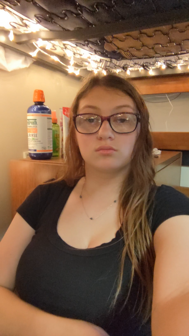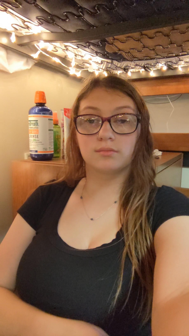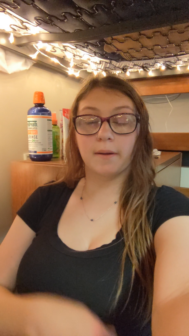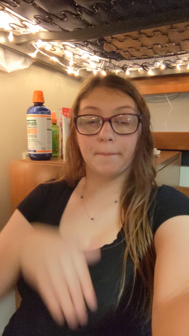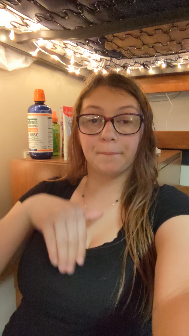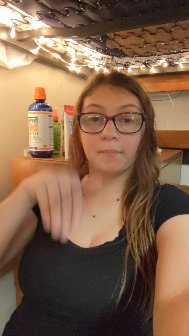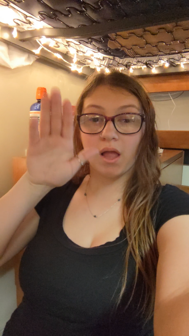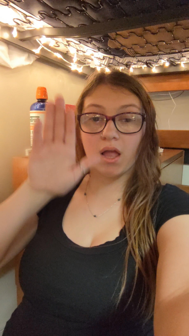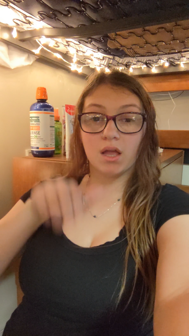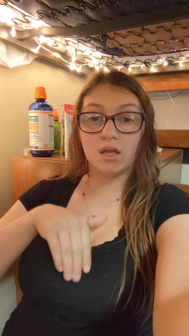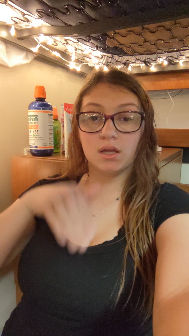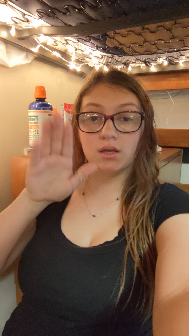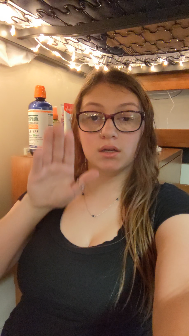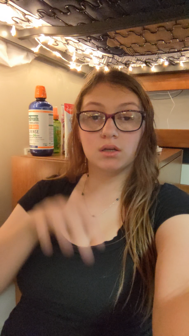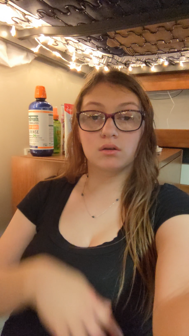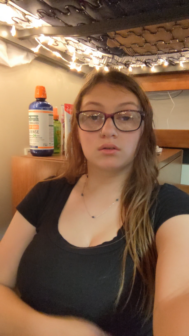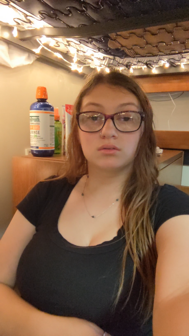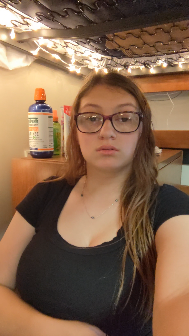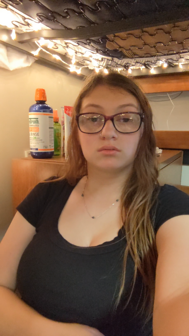paint